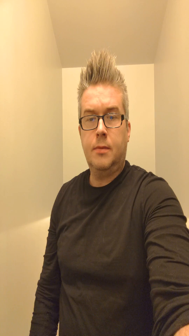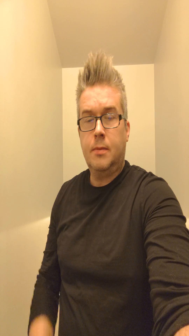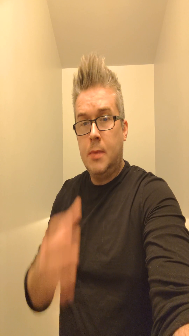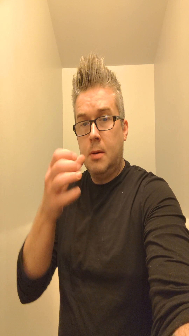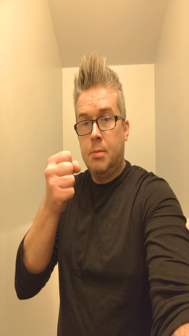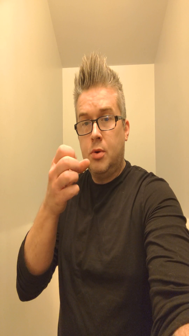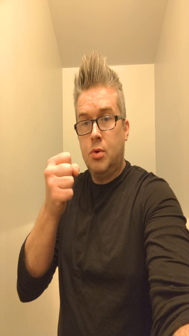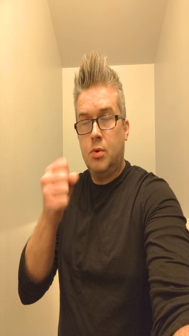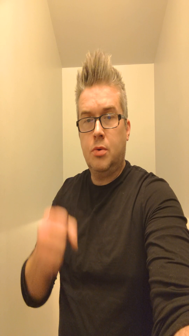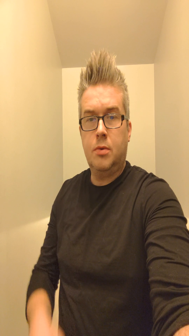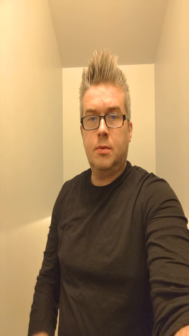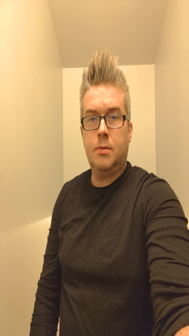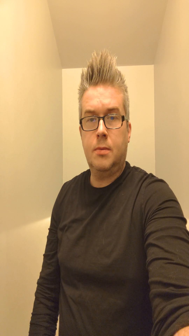milk